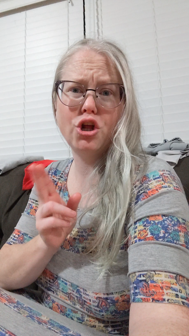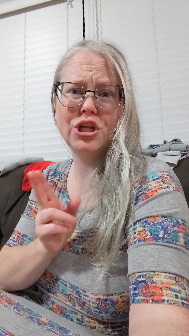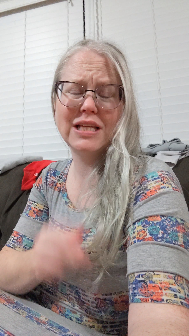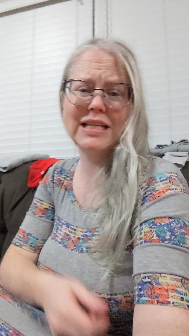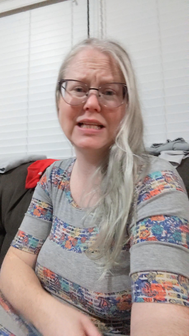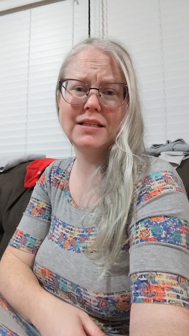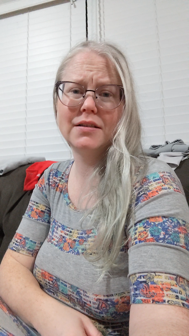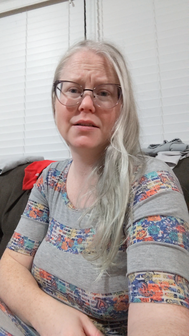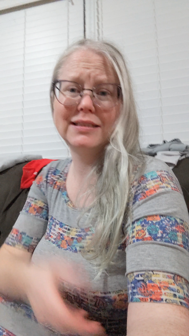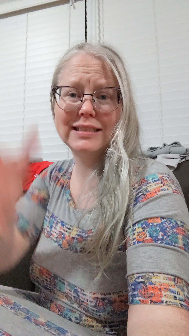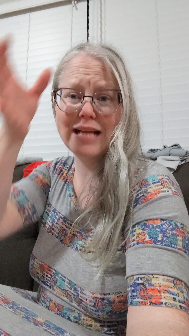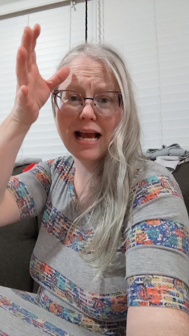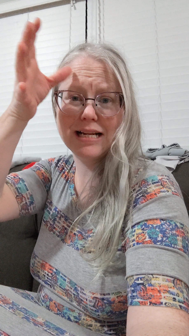daddy